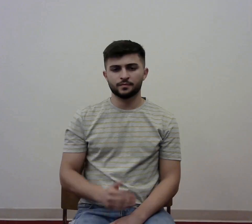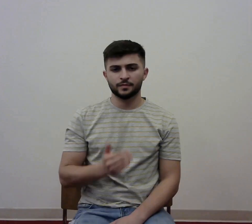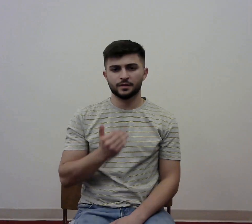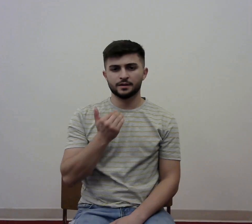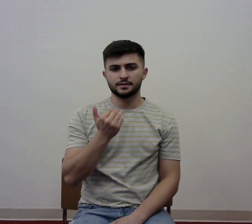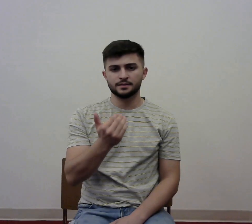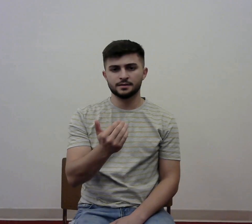siz